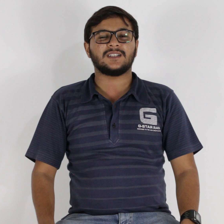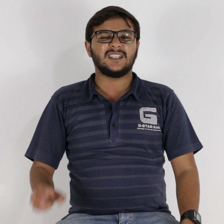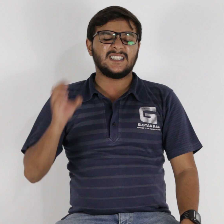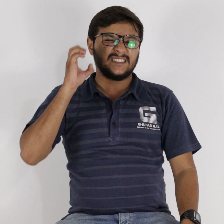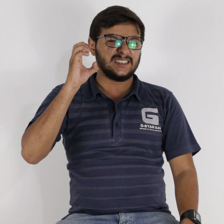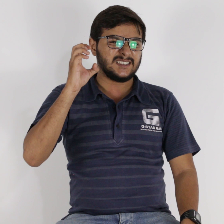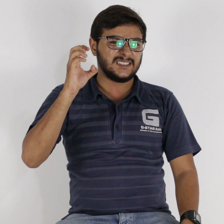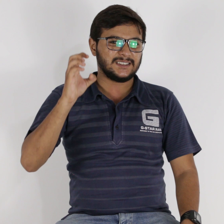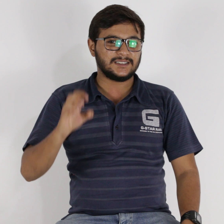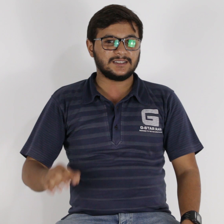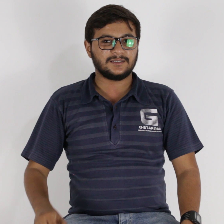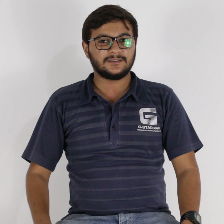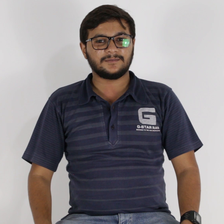stiff